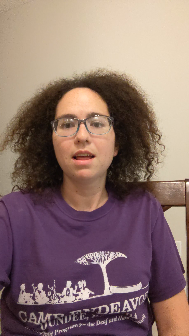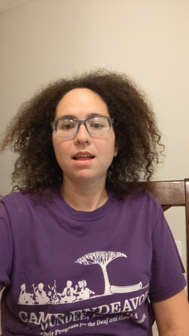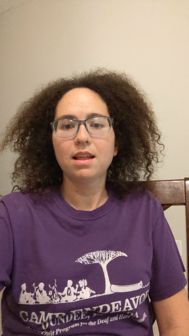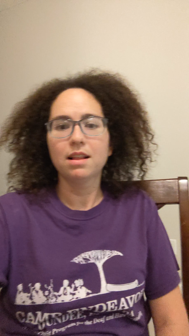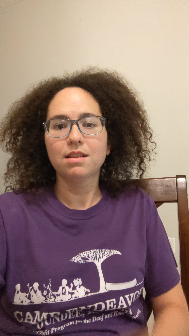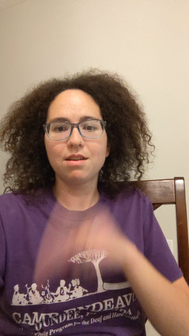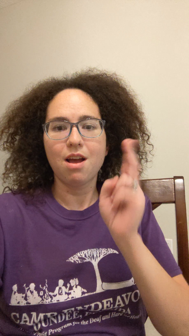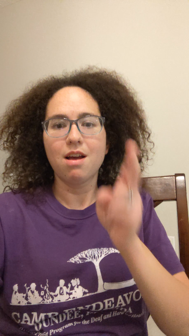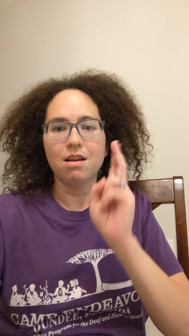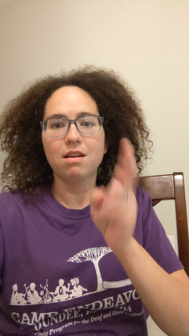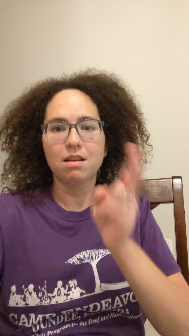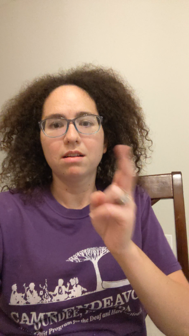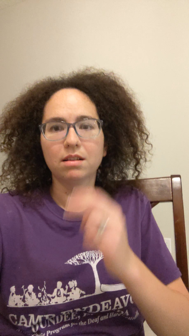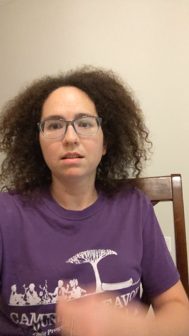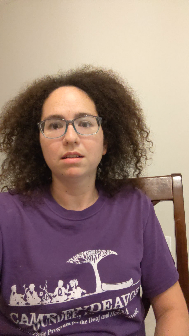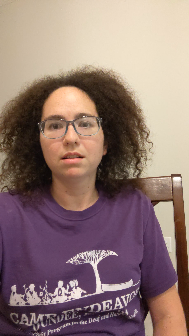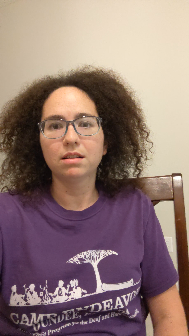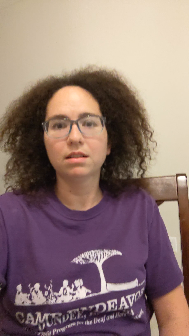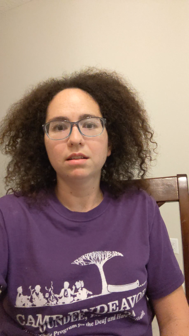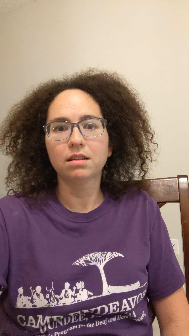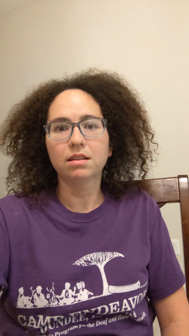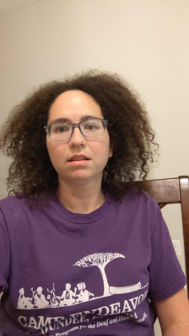hurry